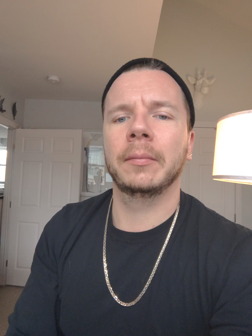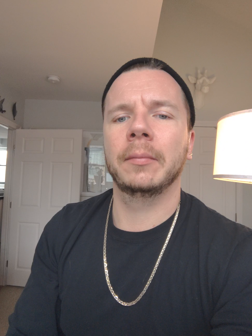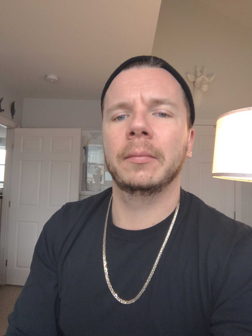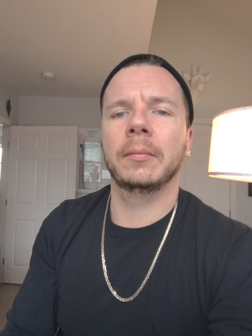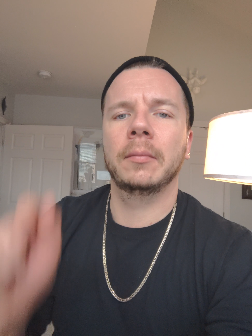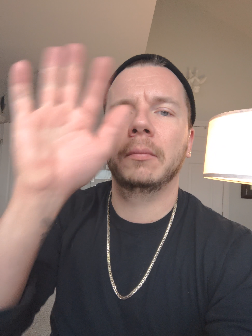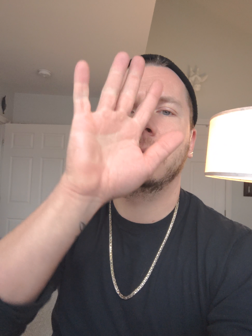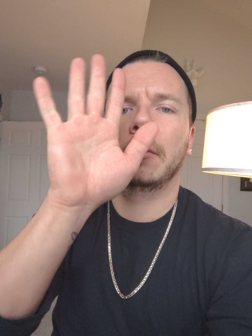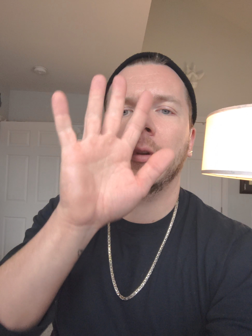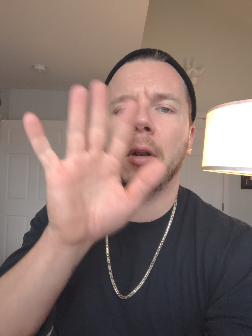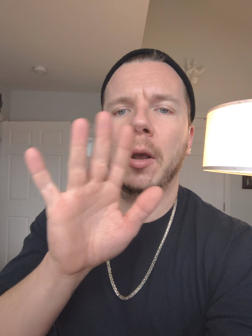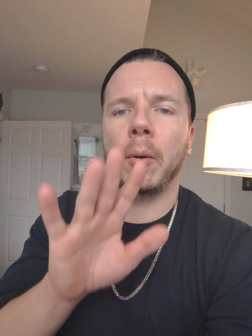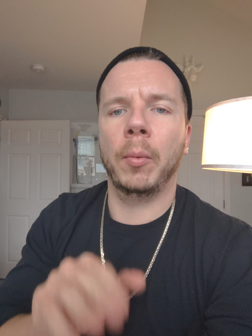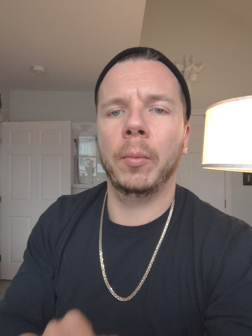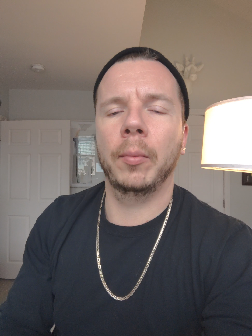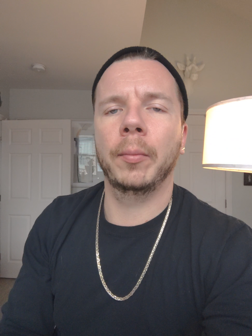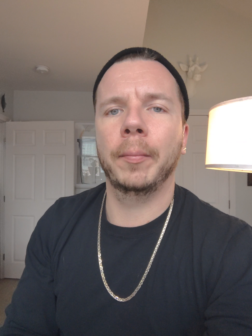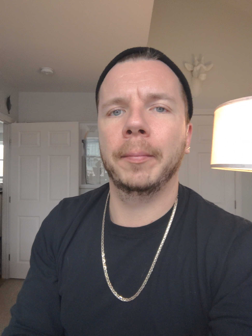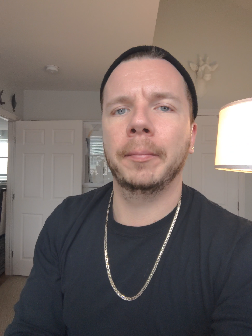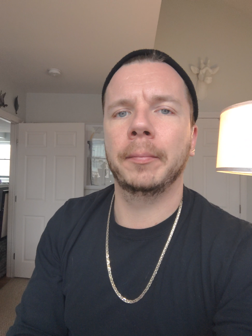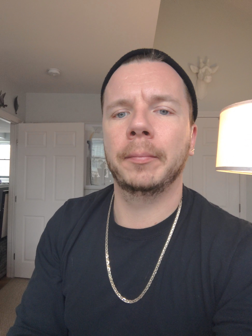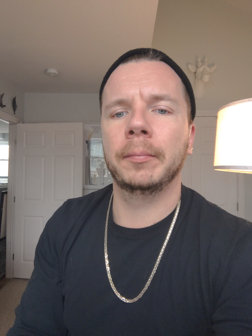snow